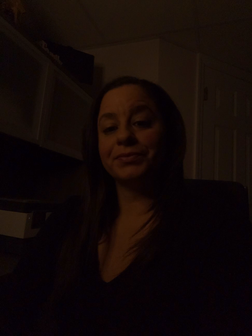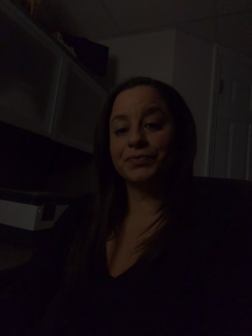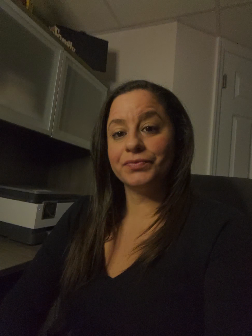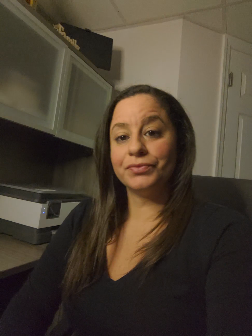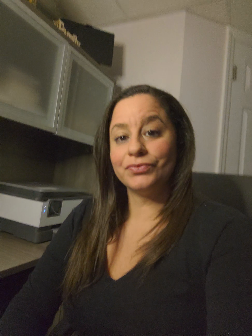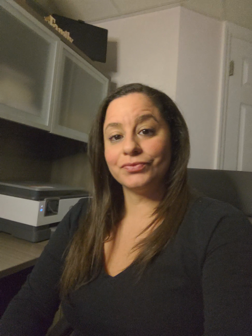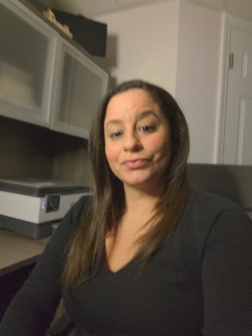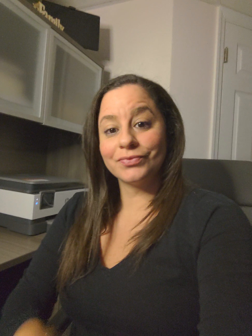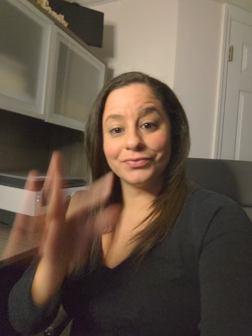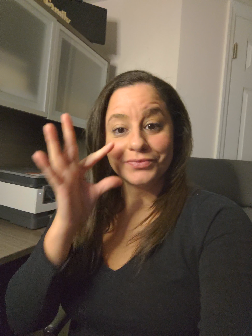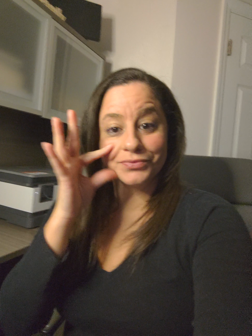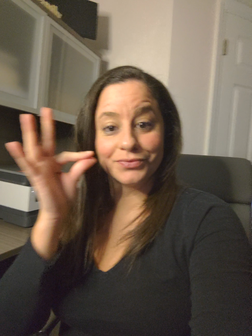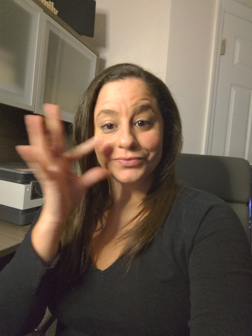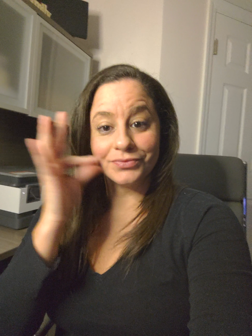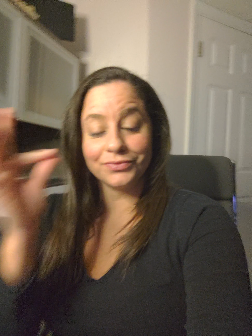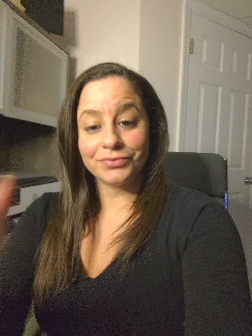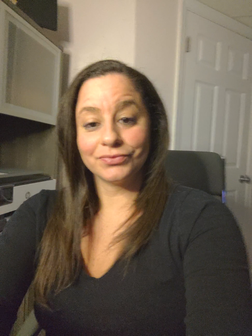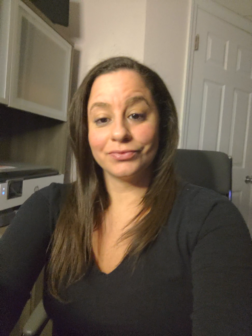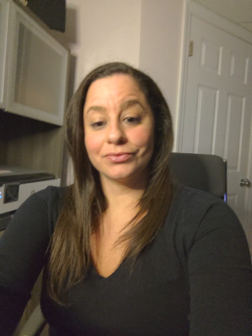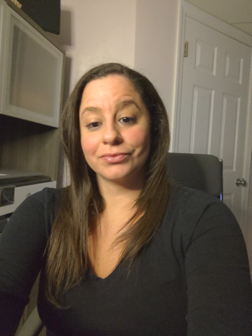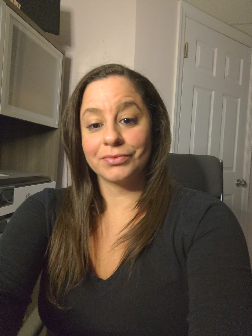cat